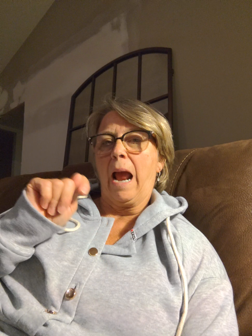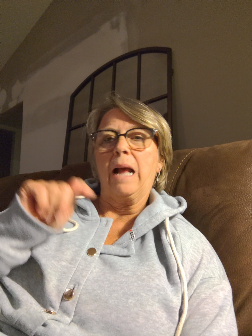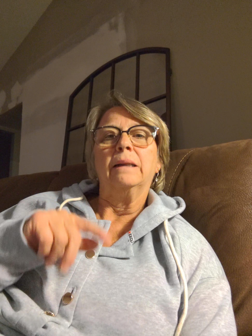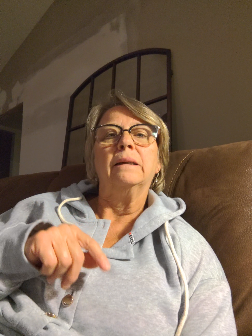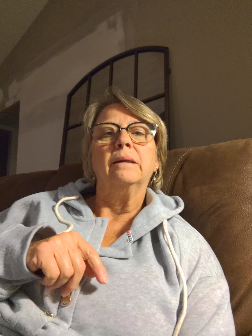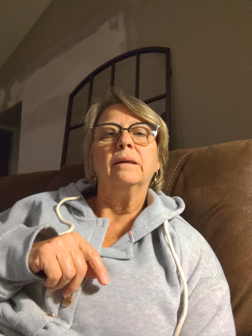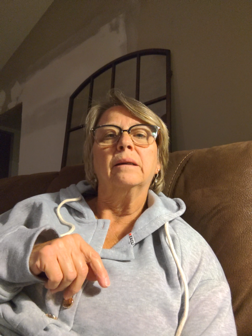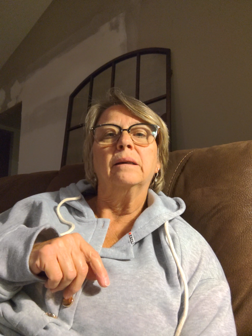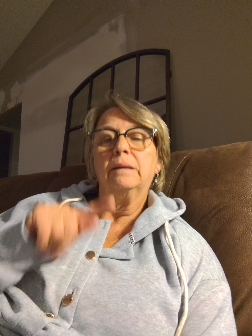potty